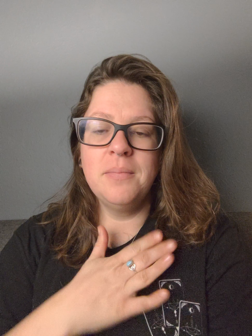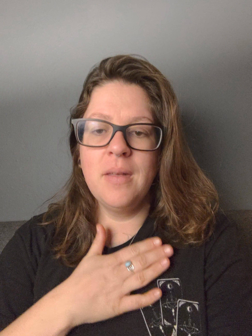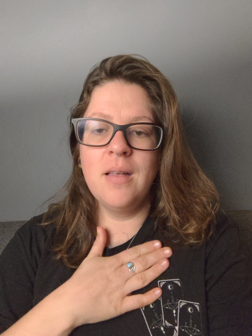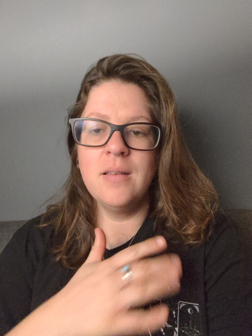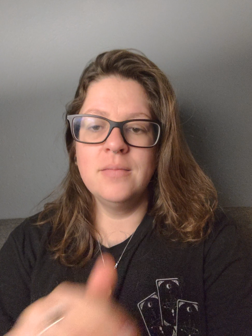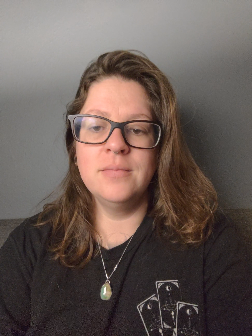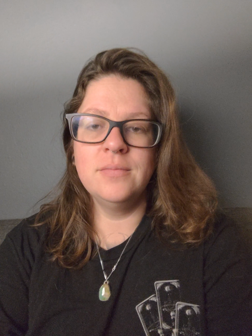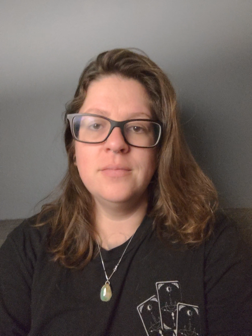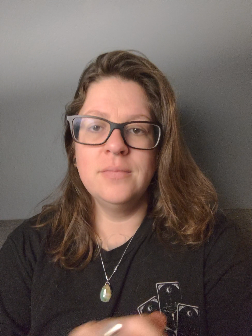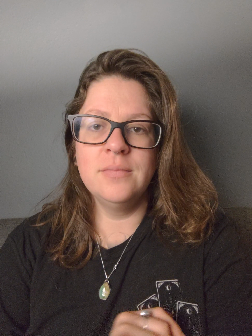my